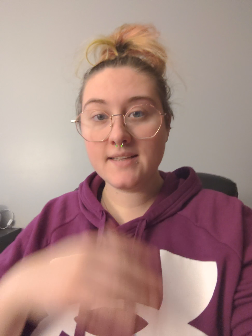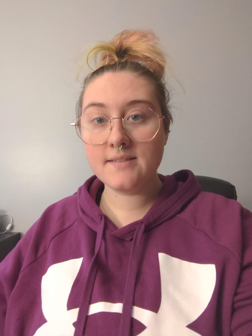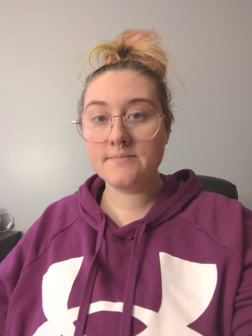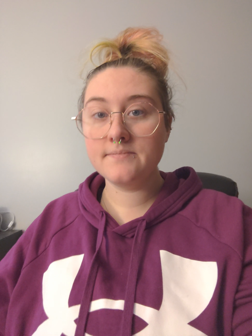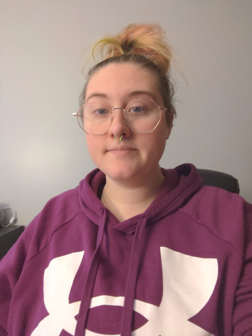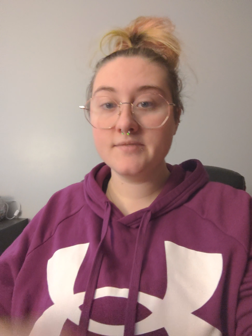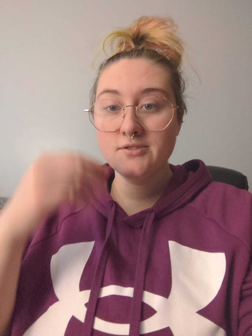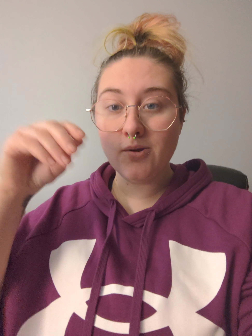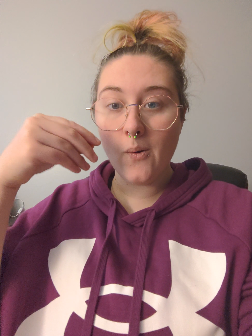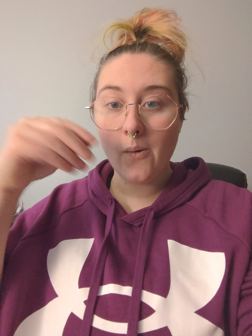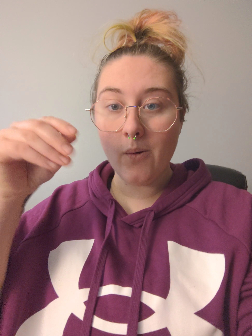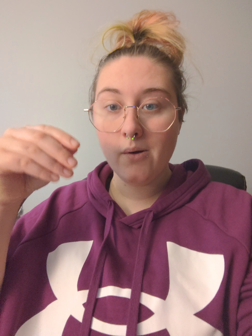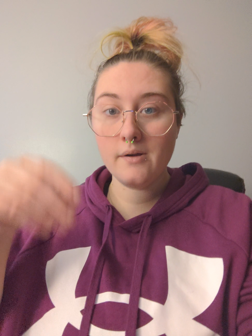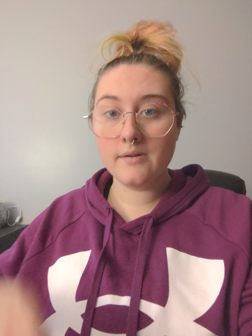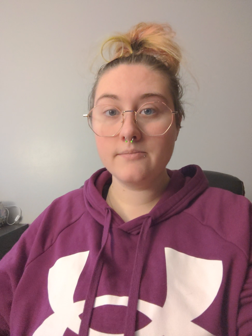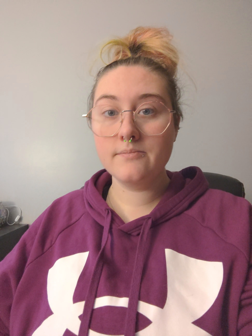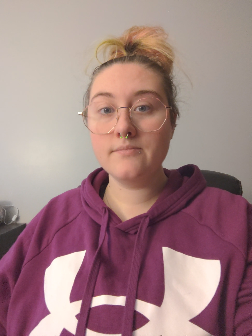store